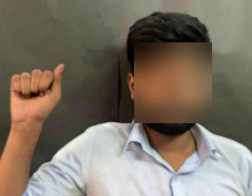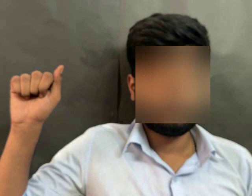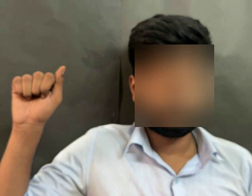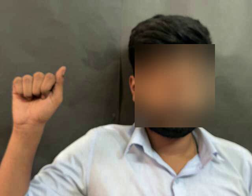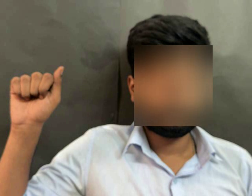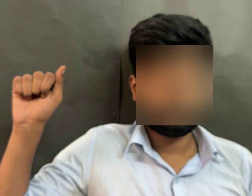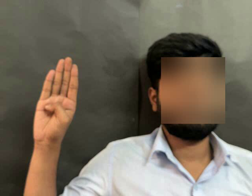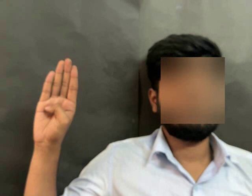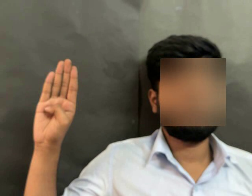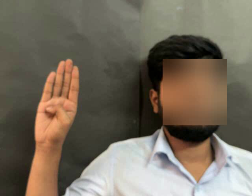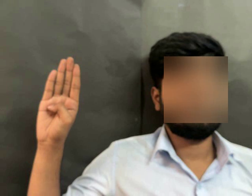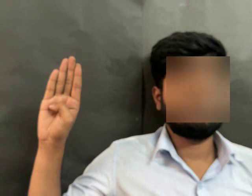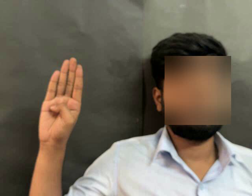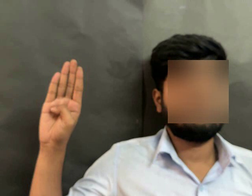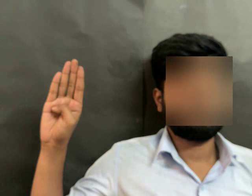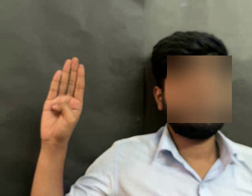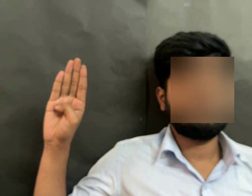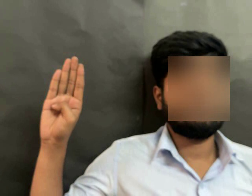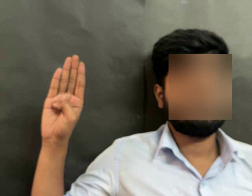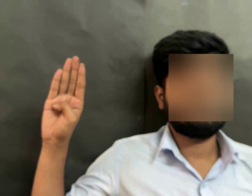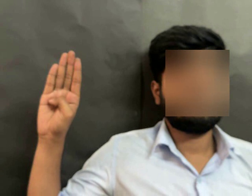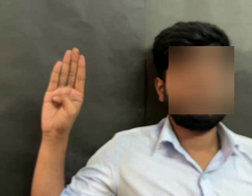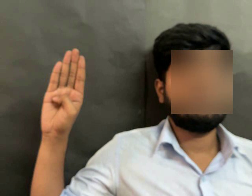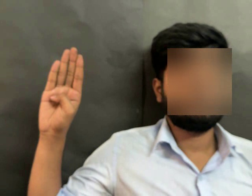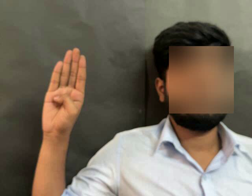B